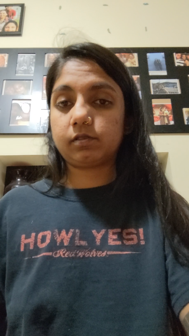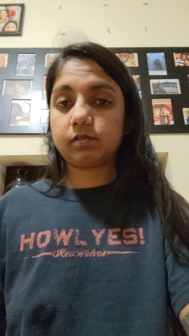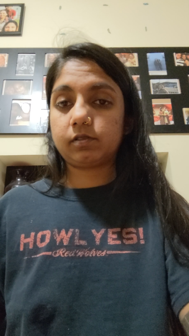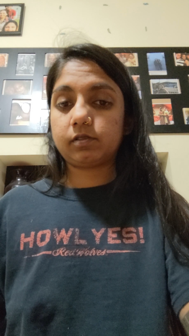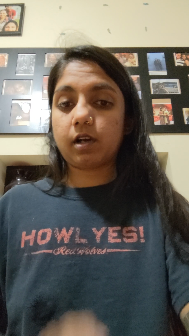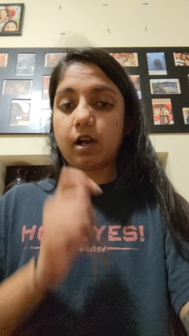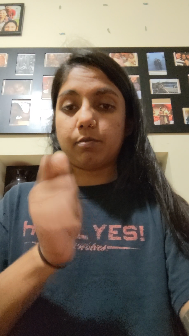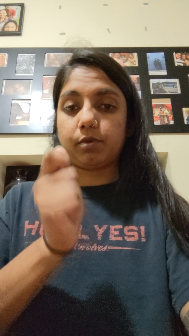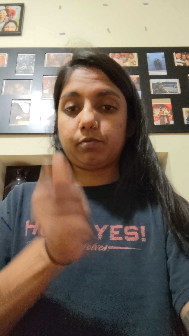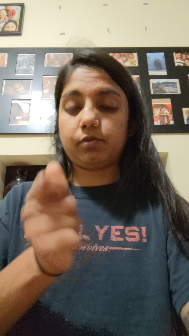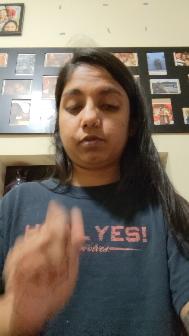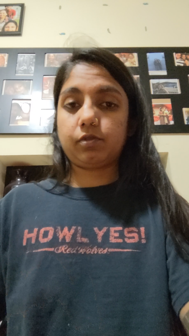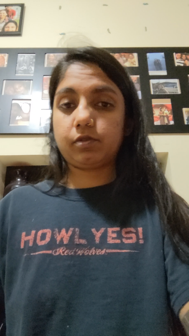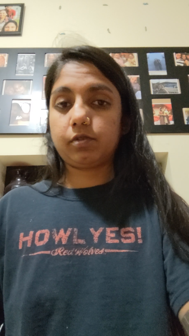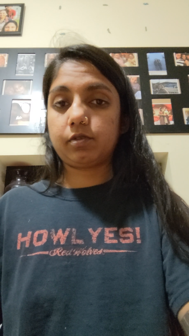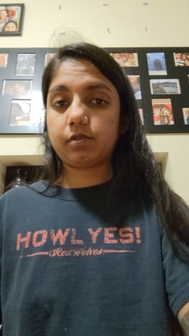hammer